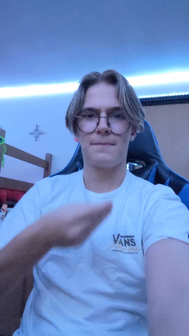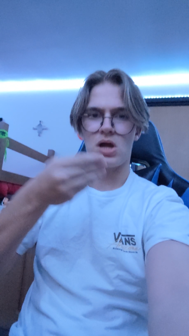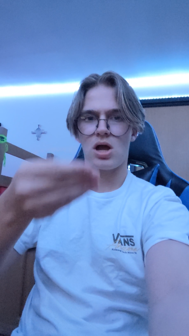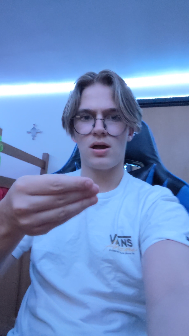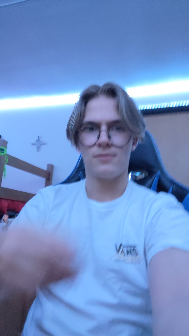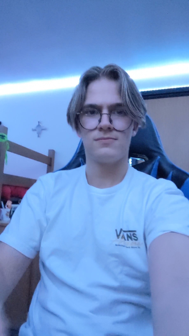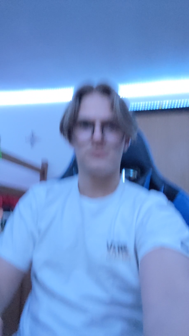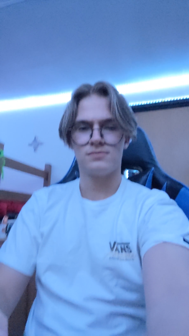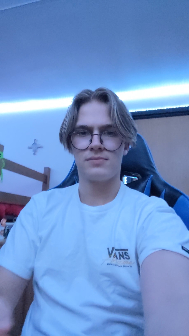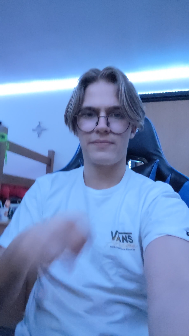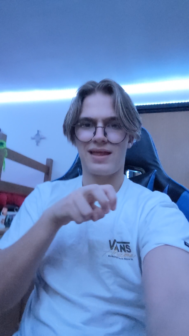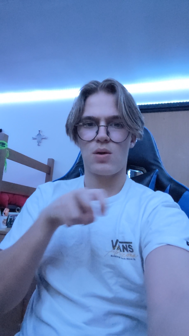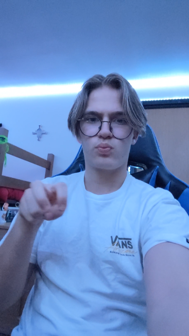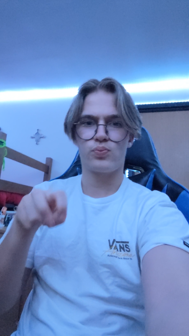couch